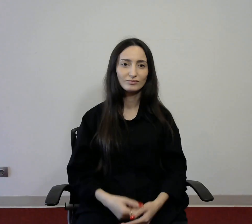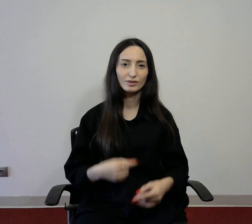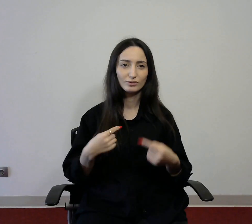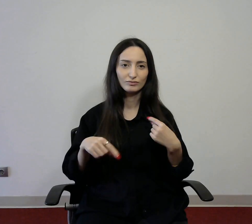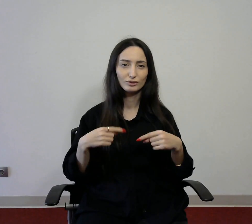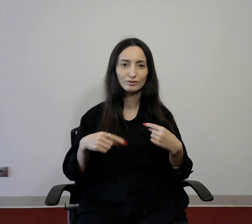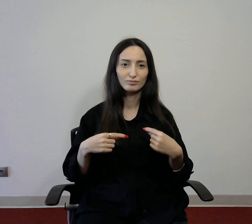futbol